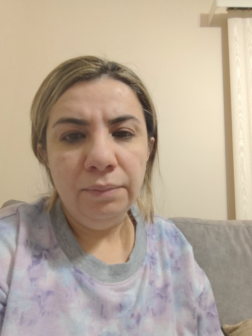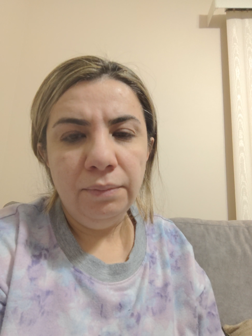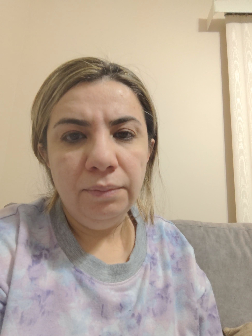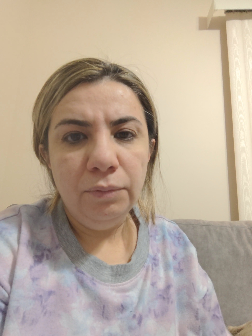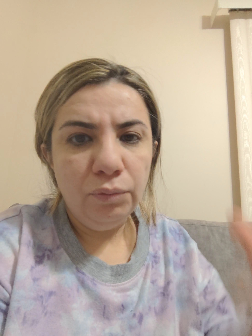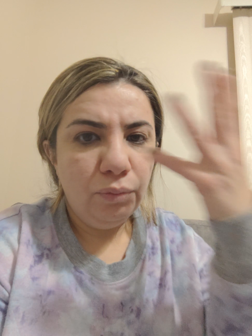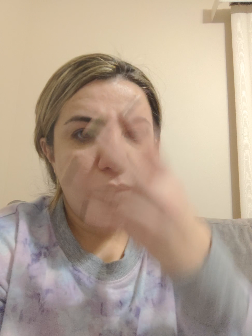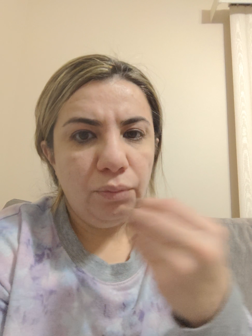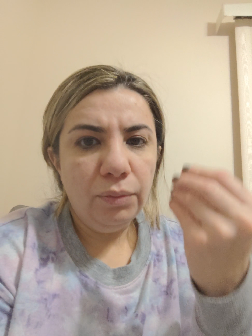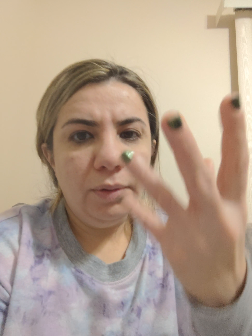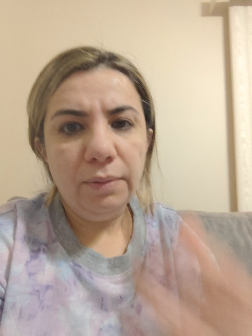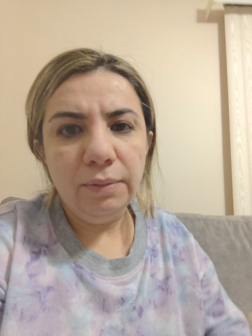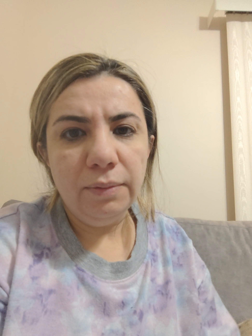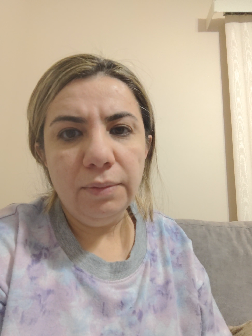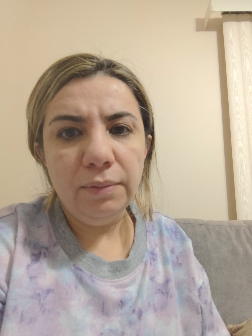pretty